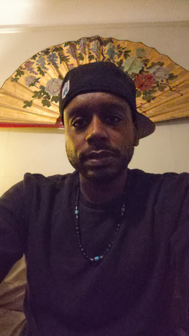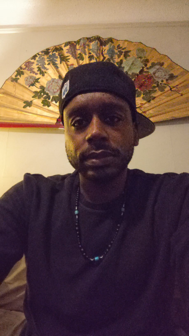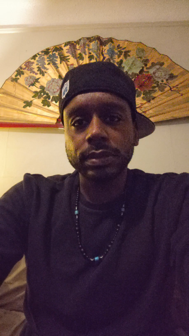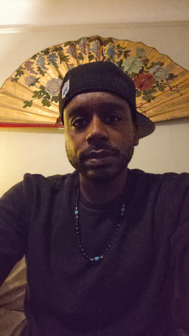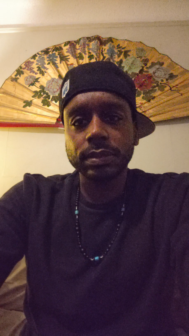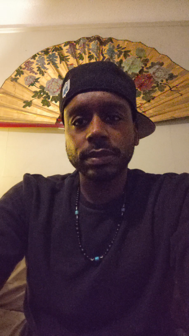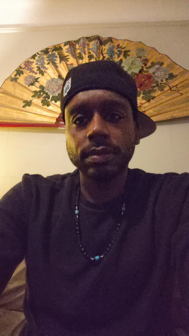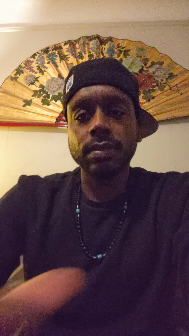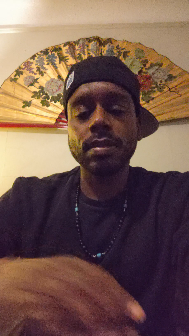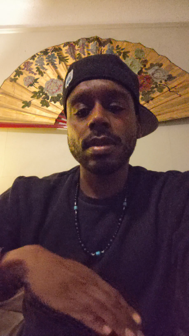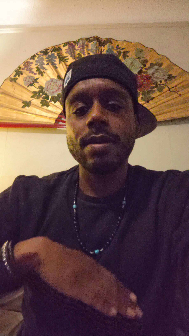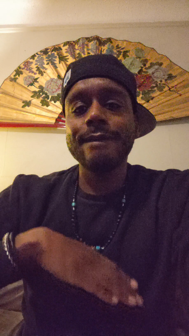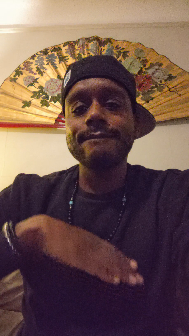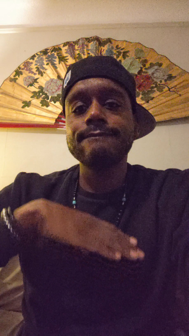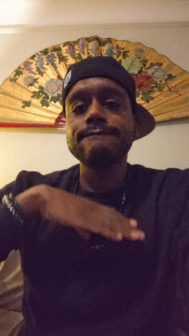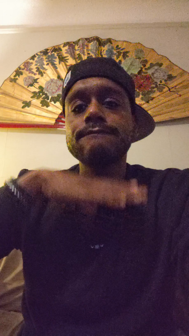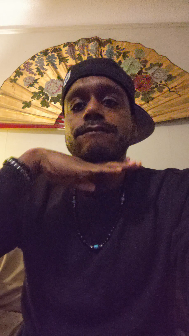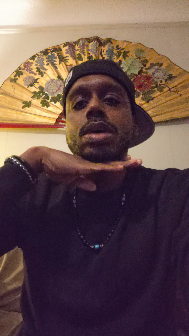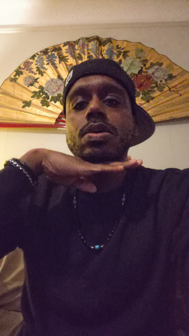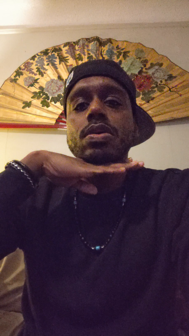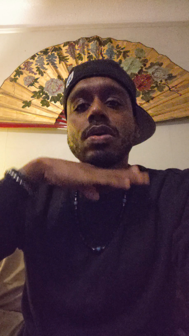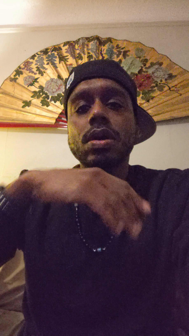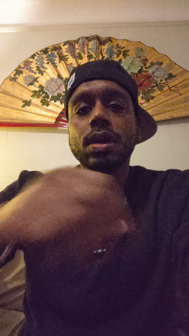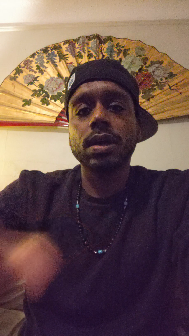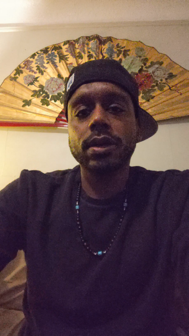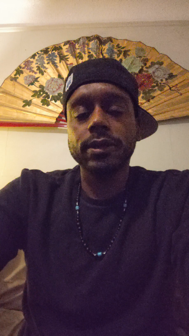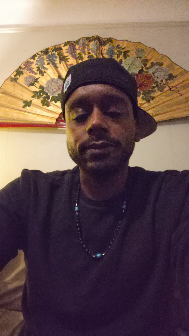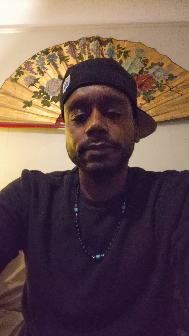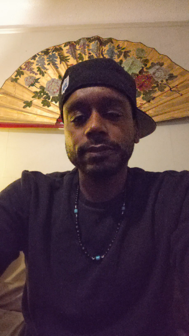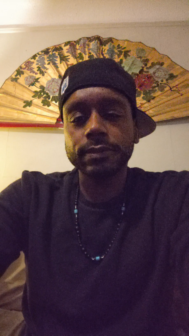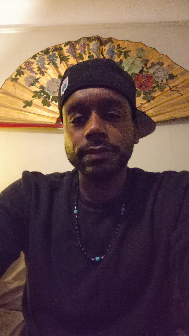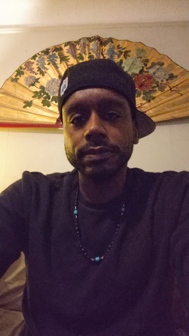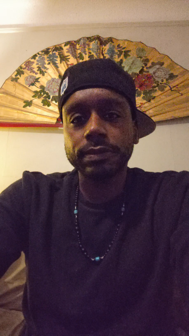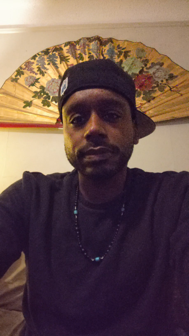full